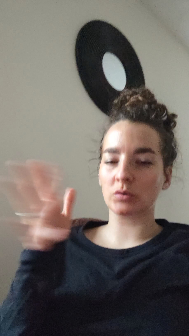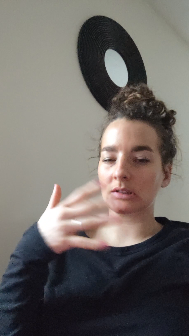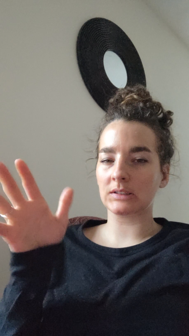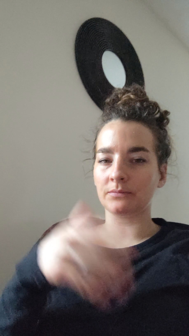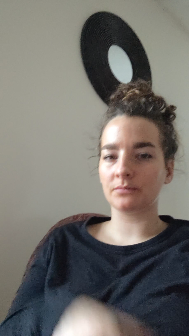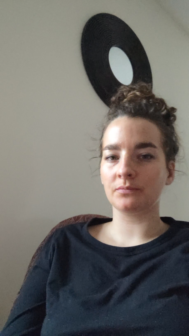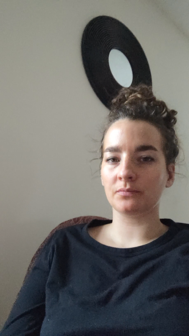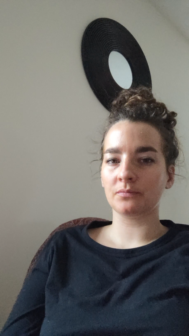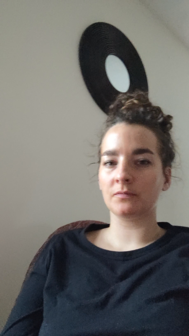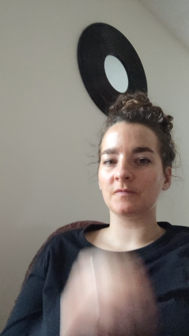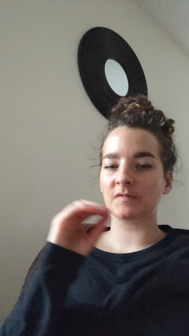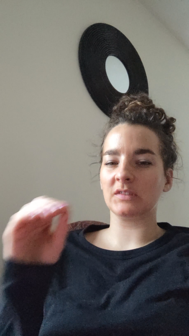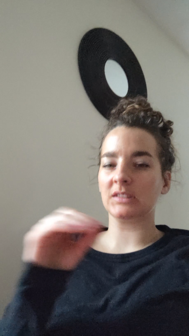fix